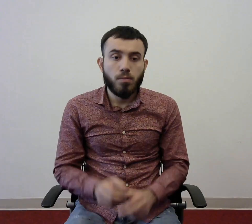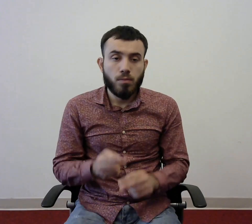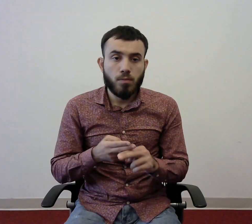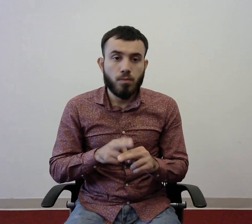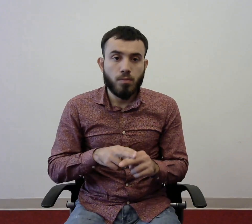bu